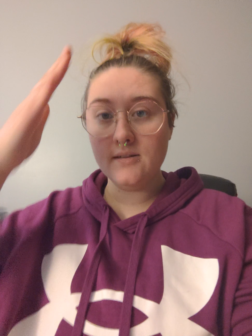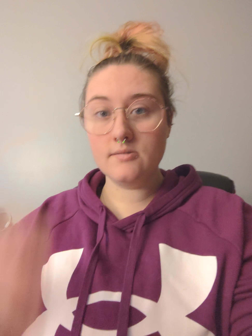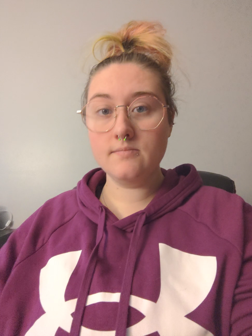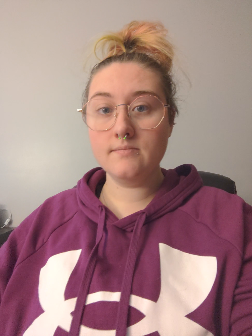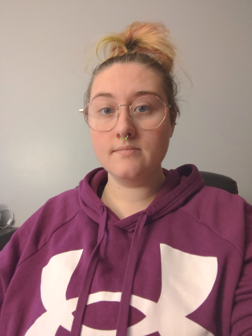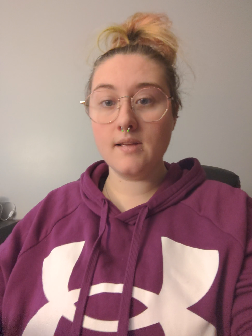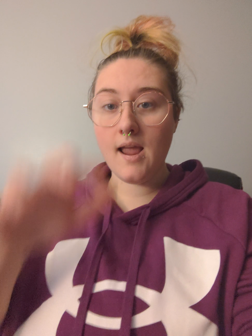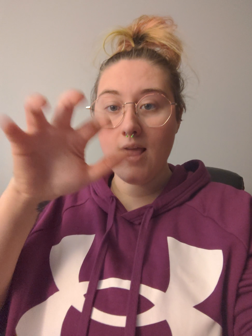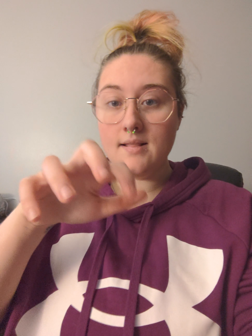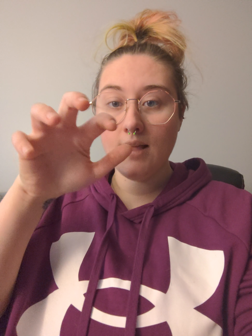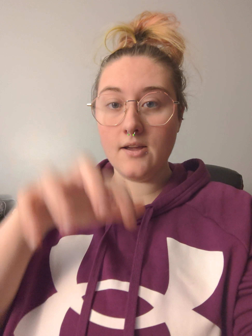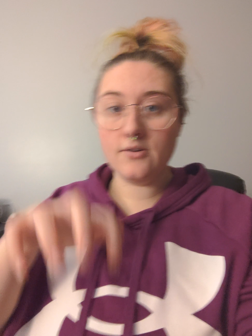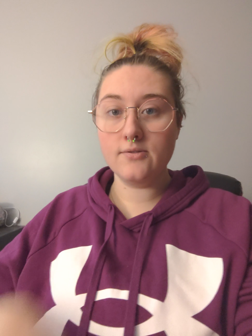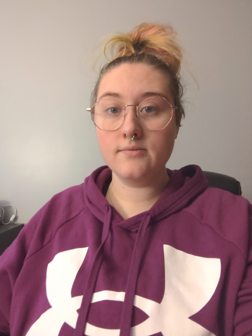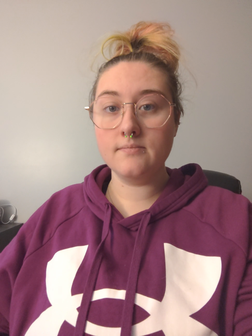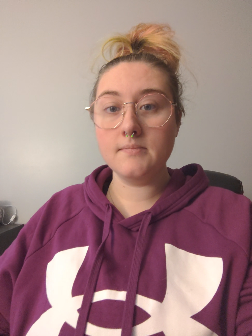alligator